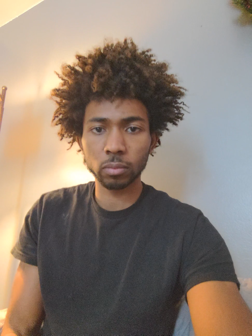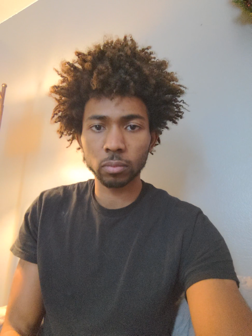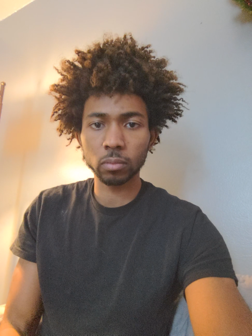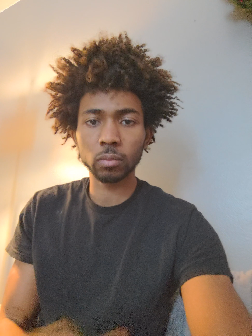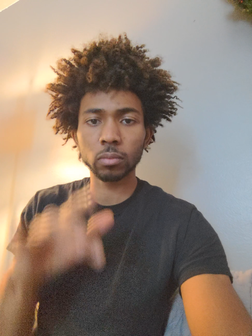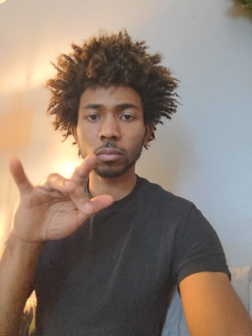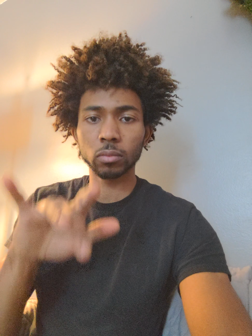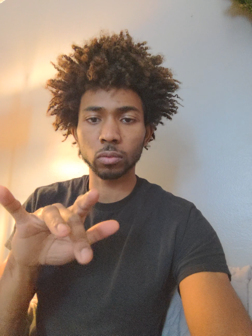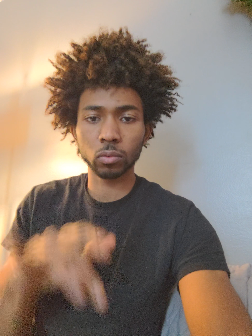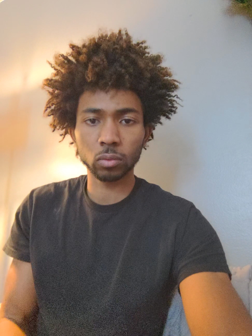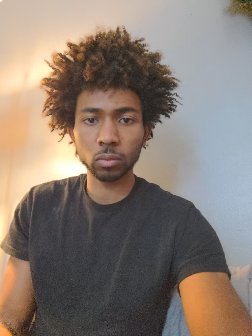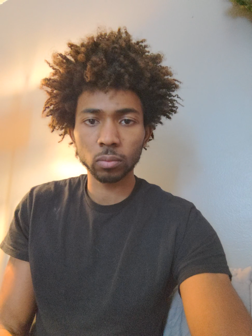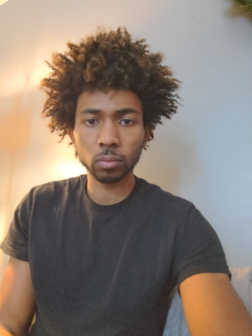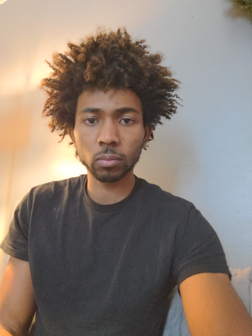touch